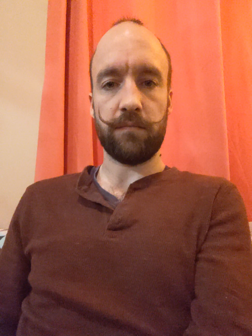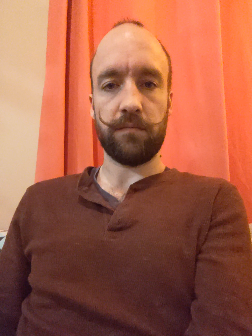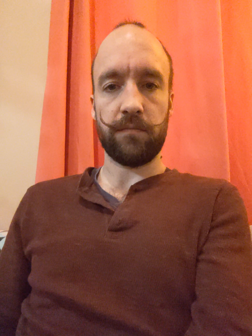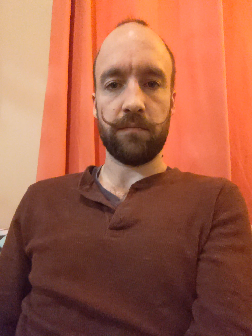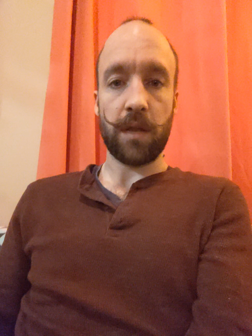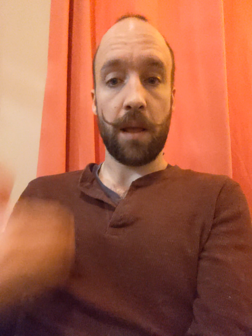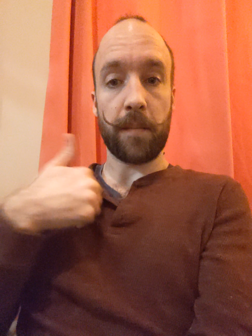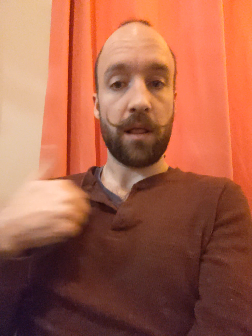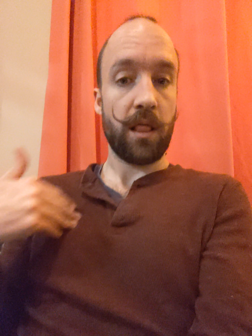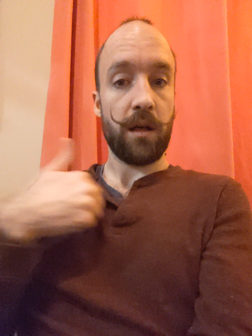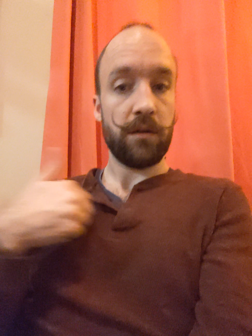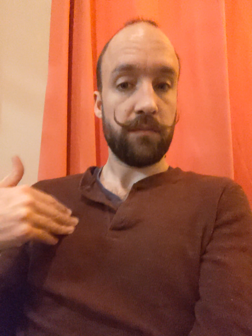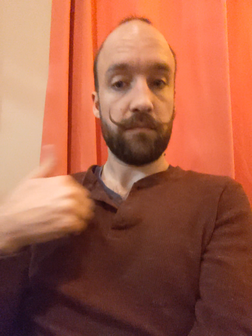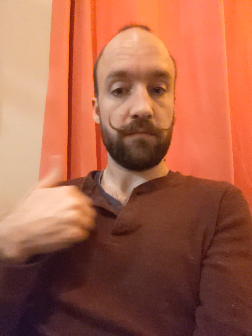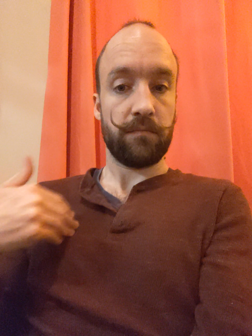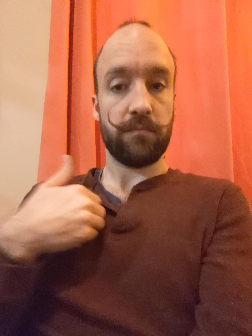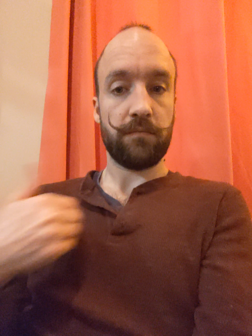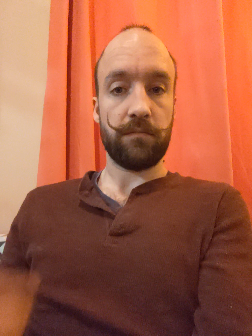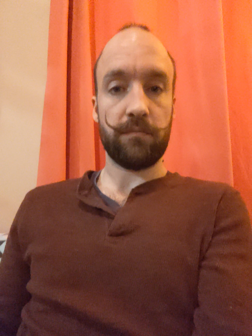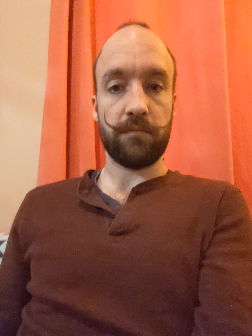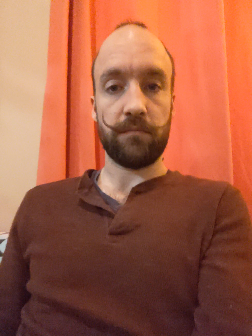animal